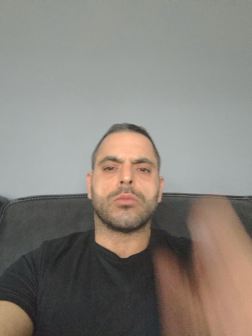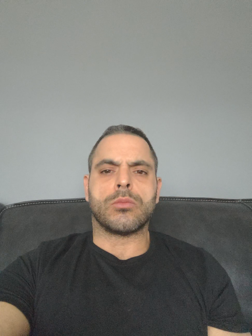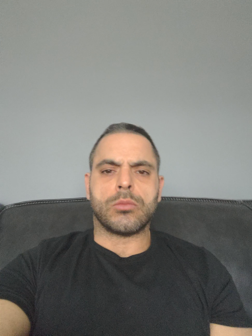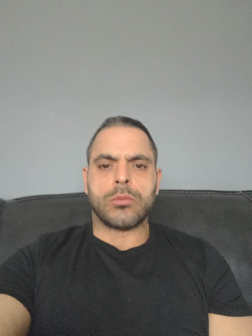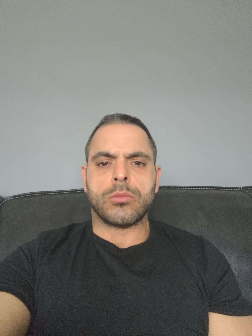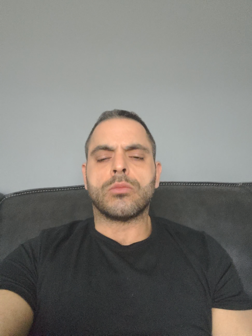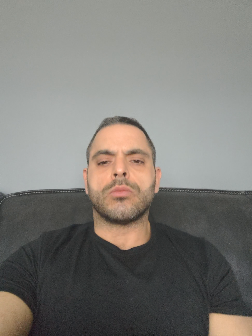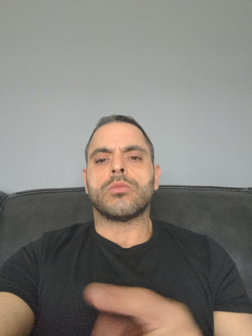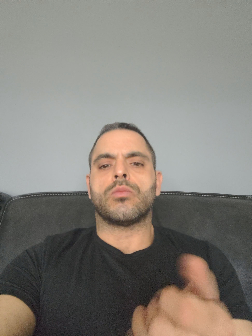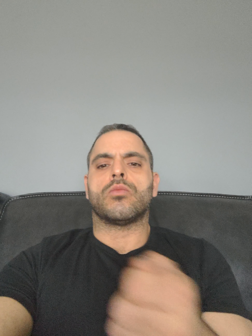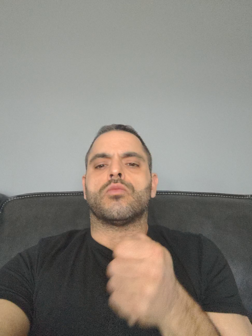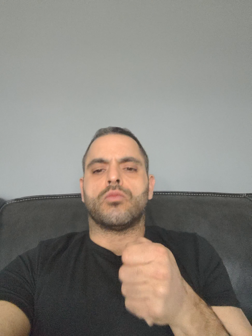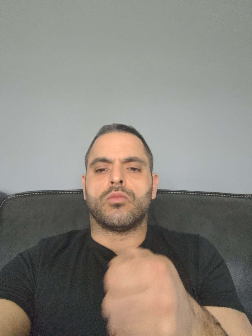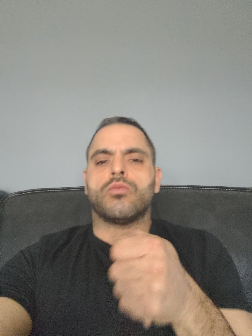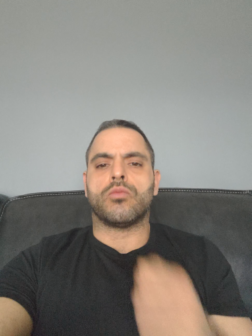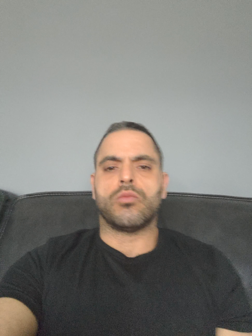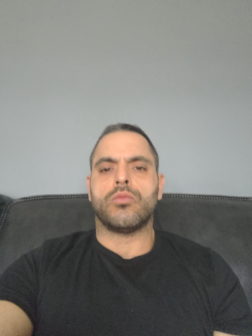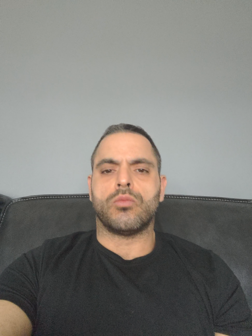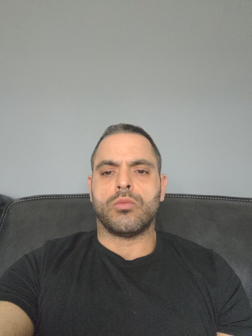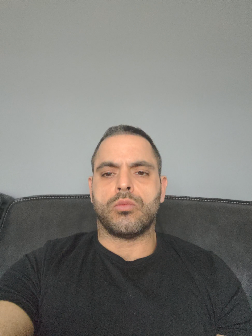drawer